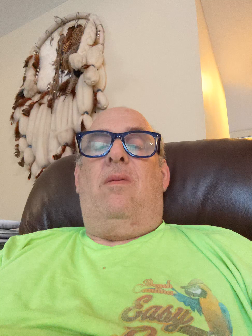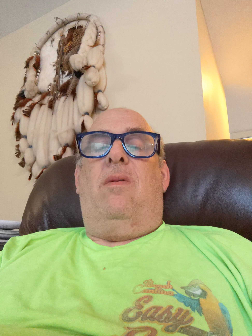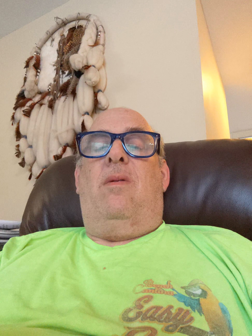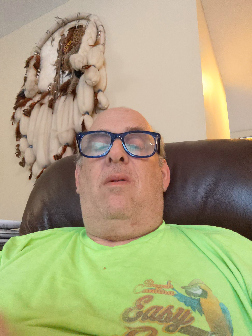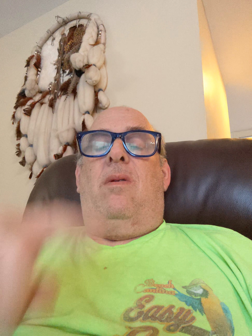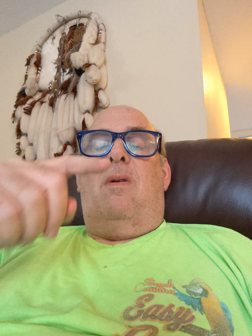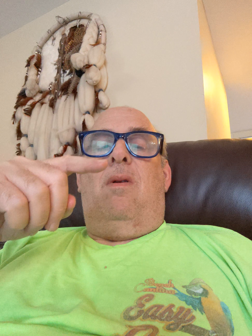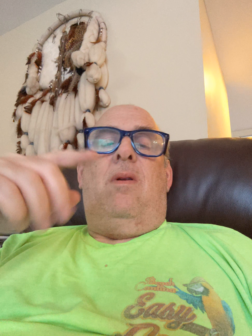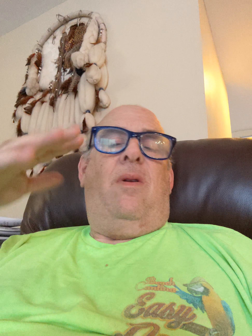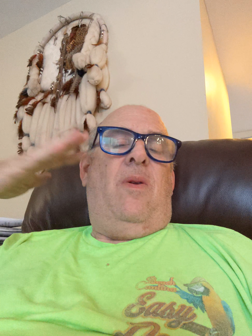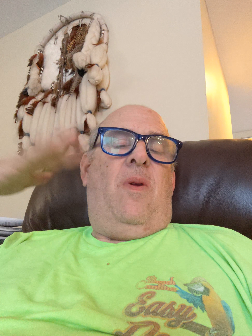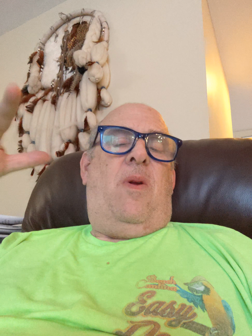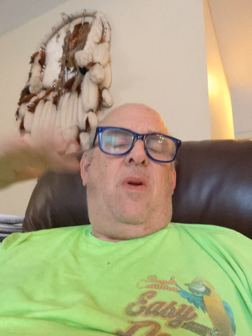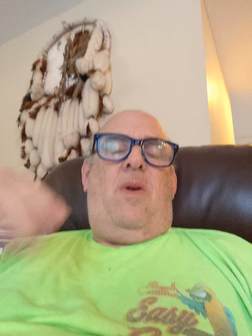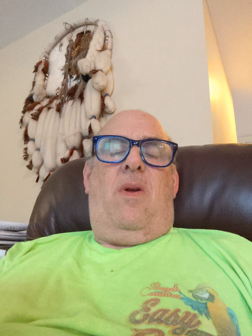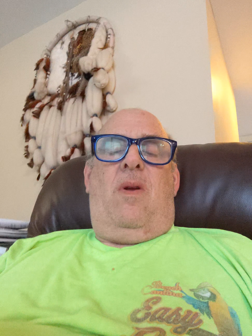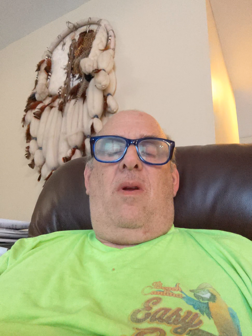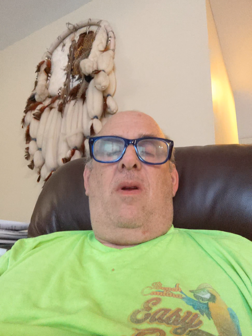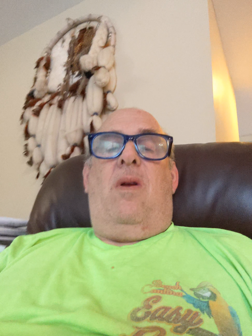noisy